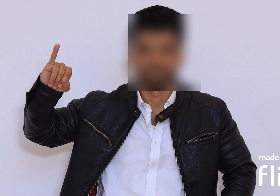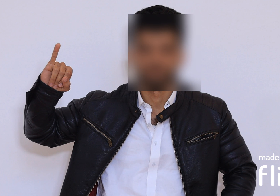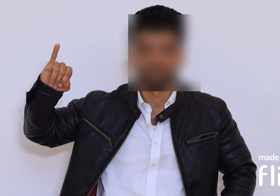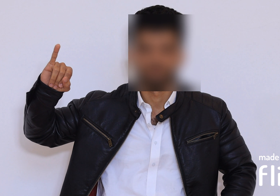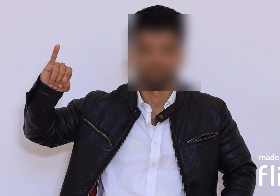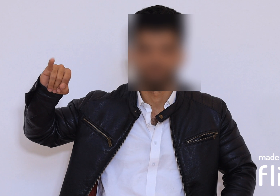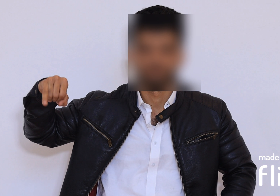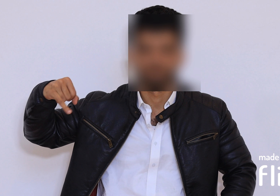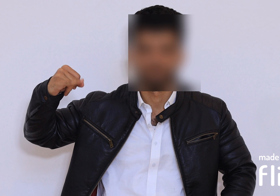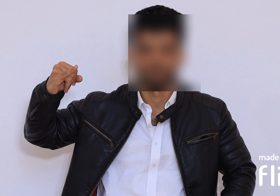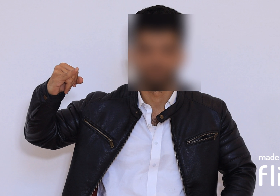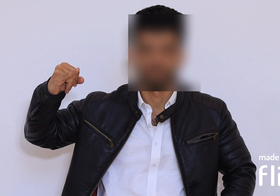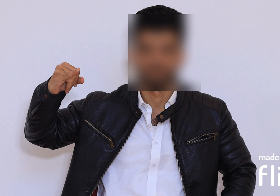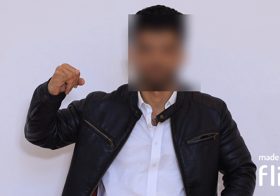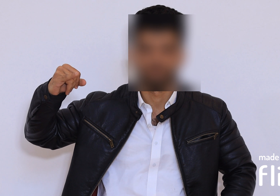ج